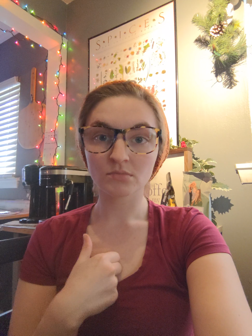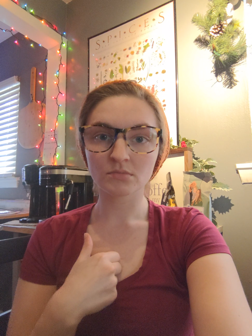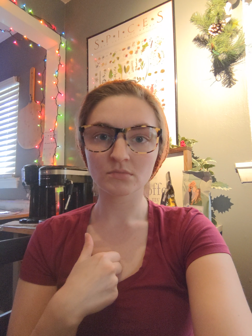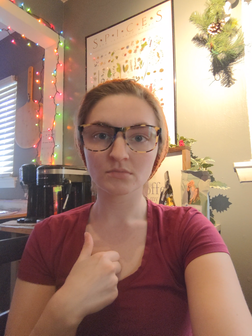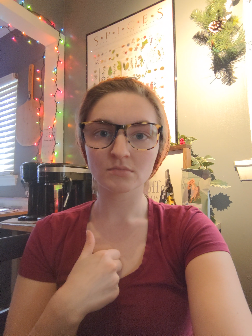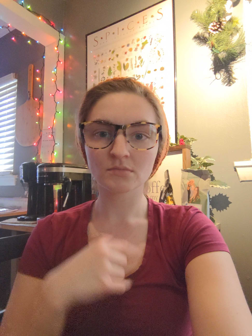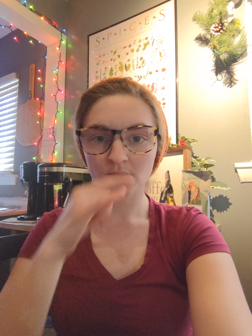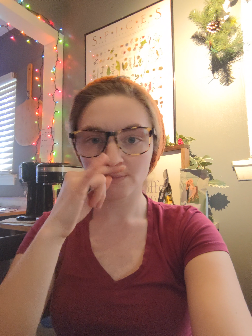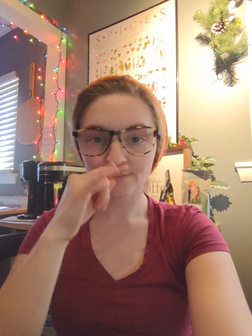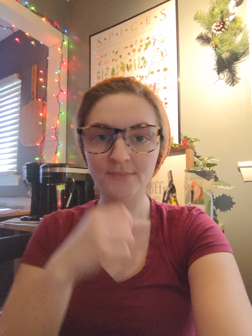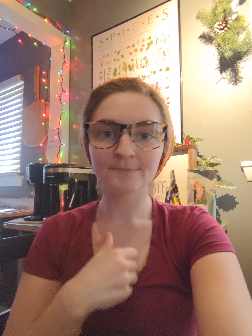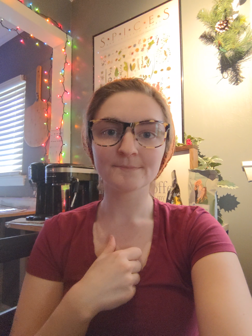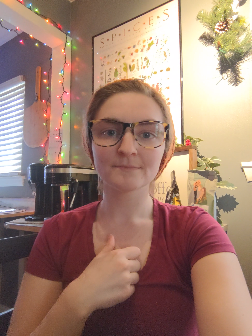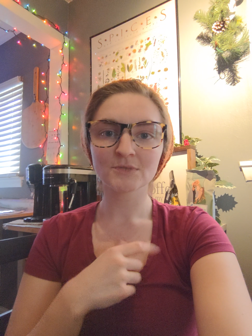child